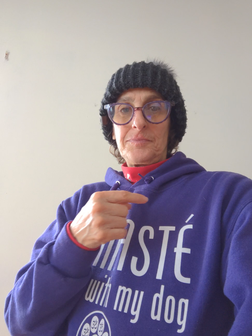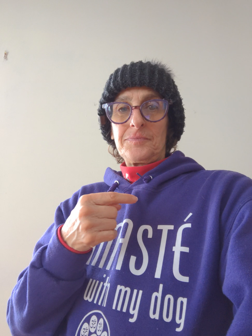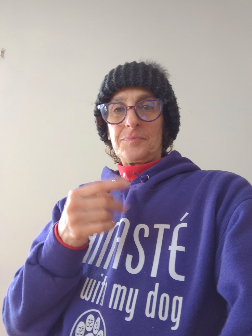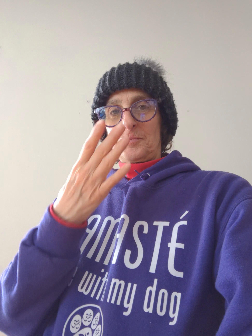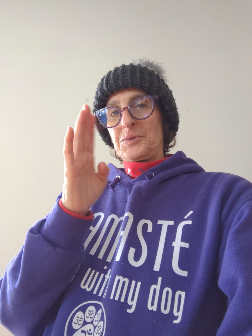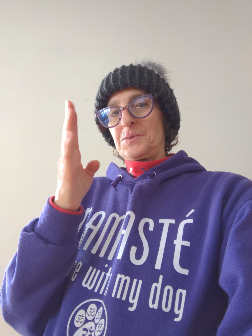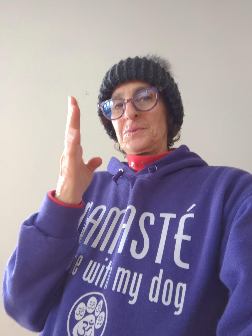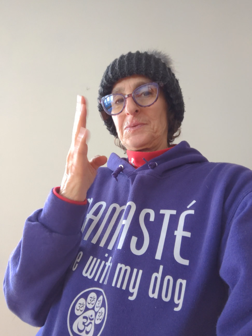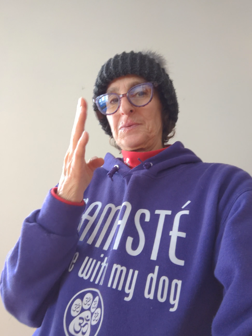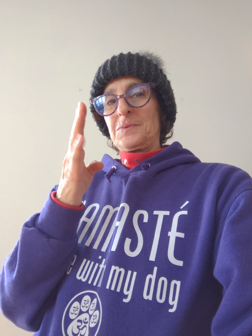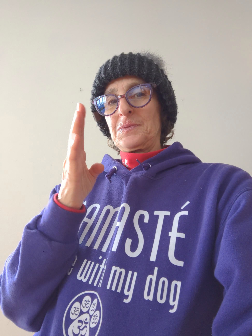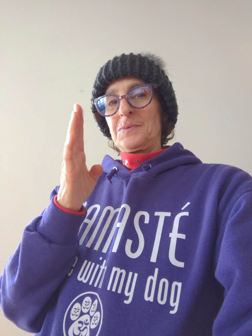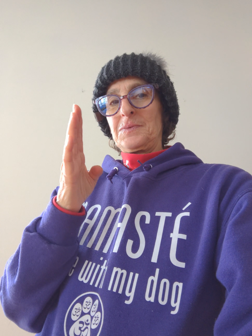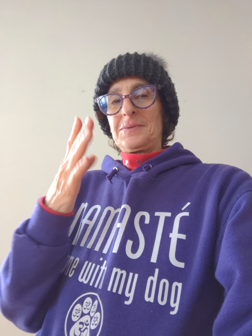blue